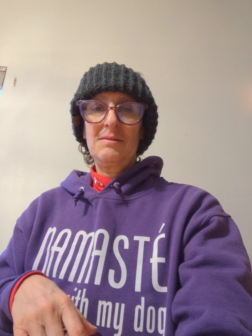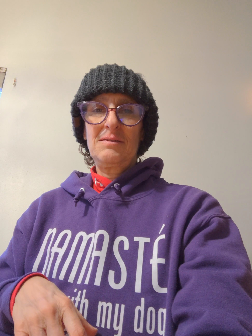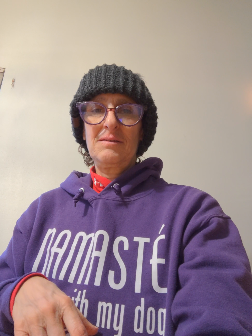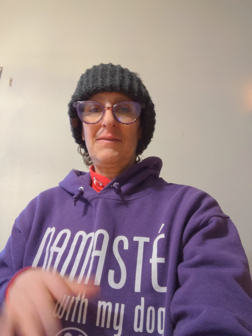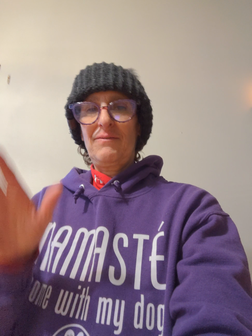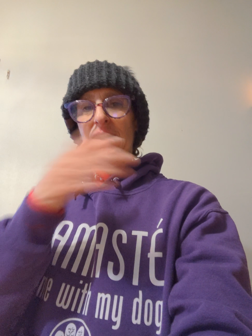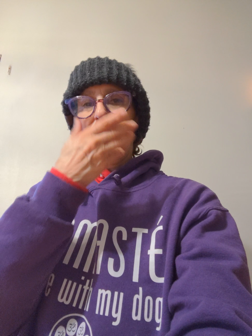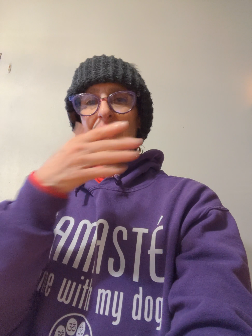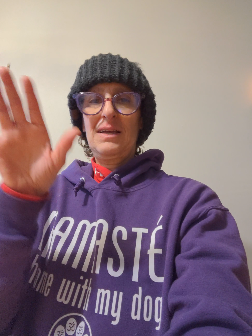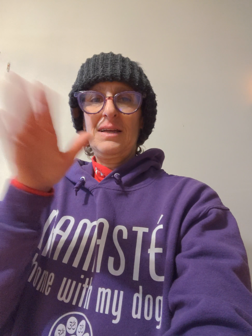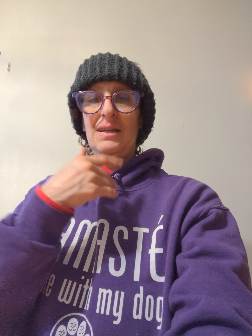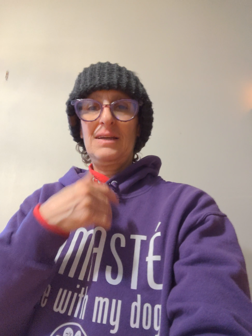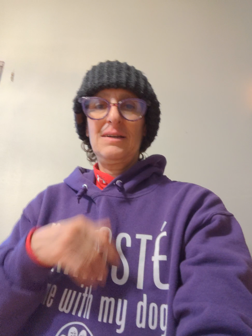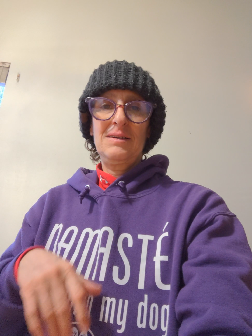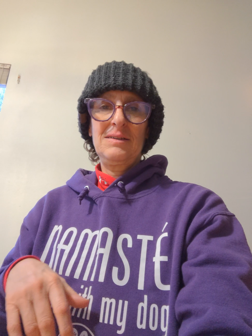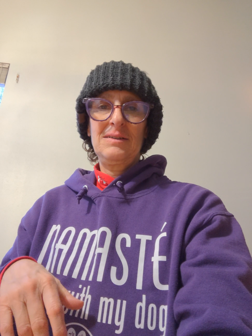flag